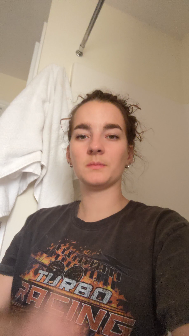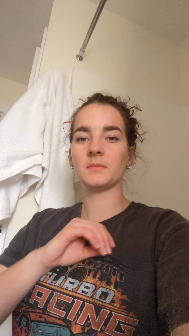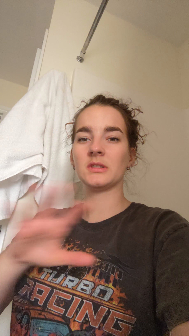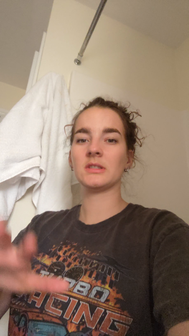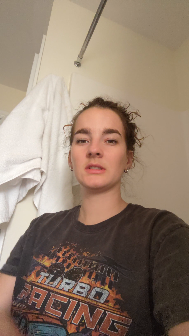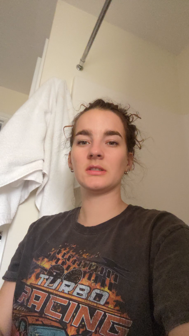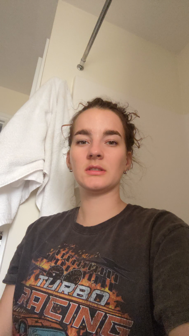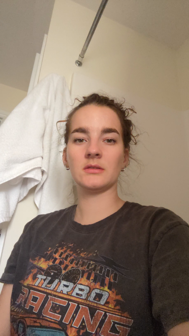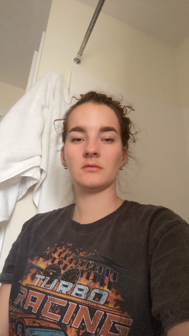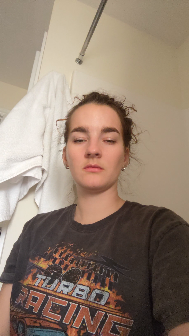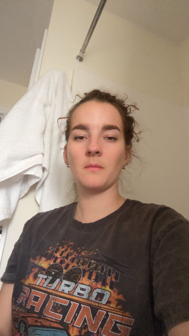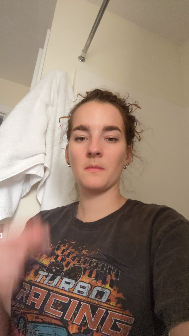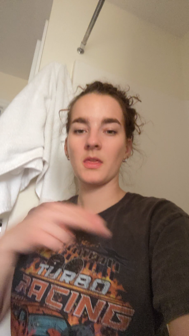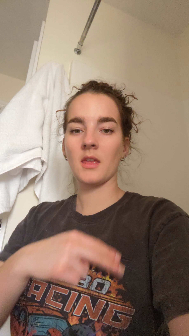belt